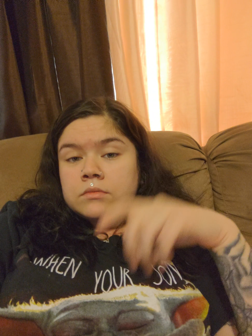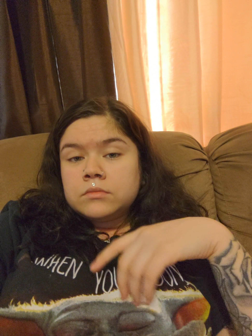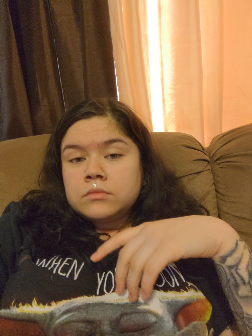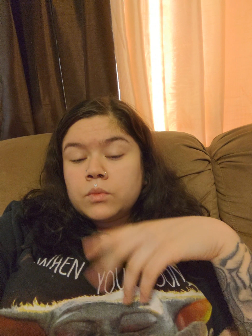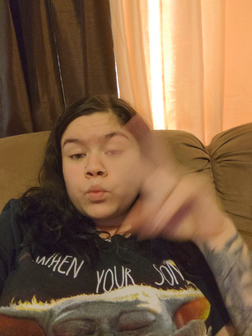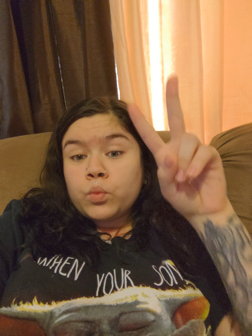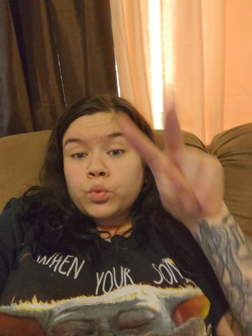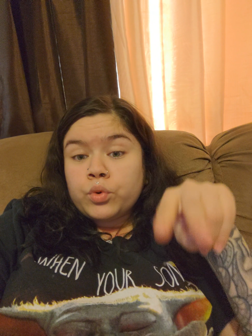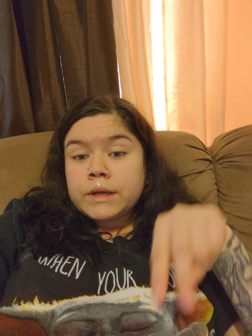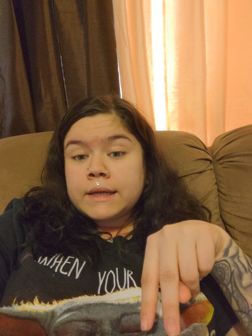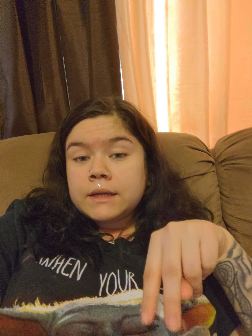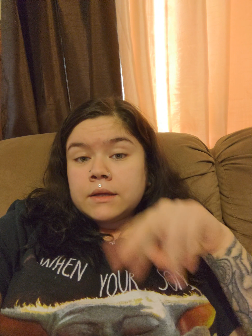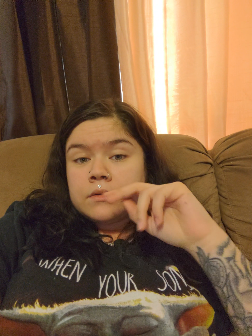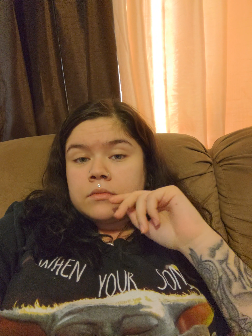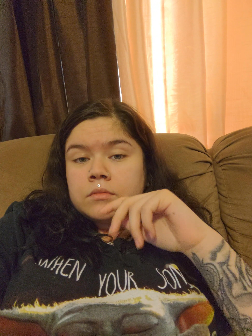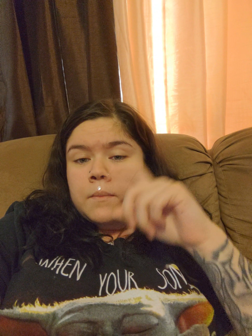read